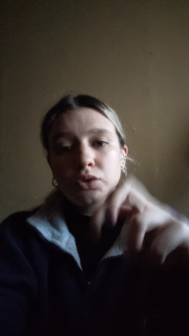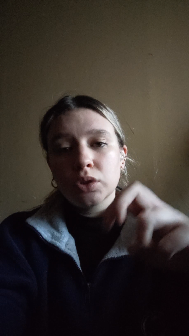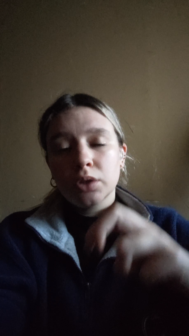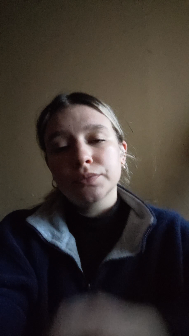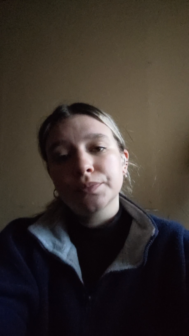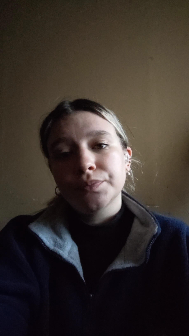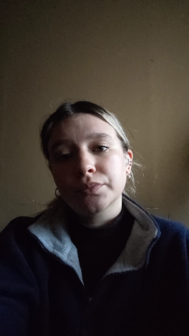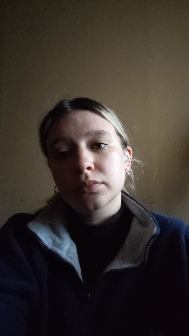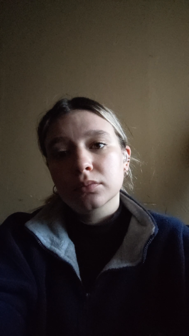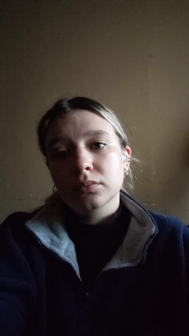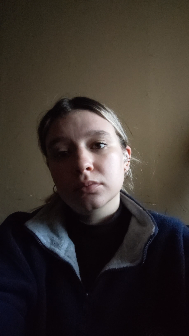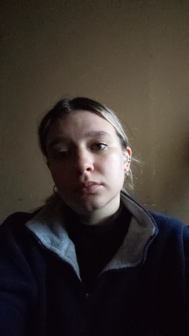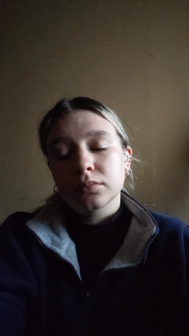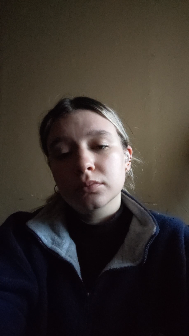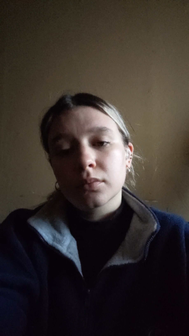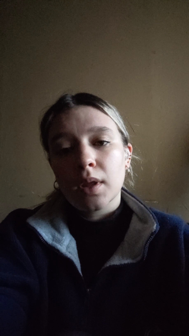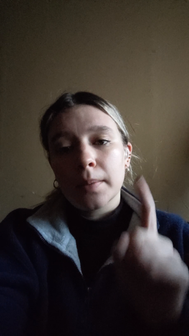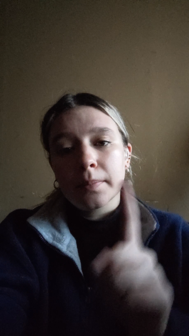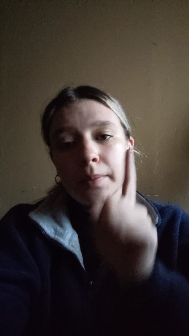bump